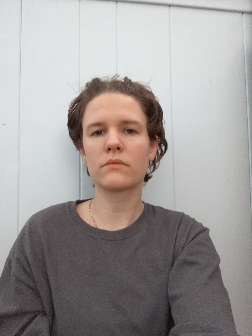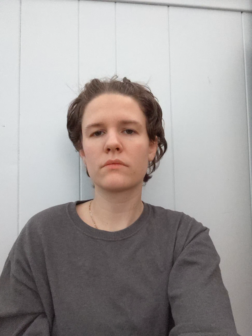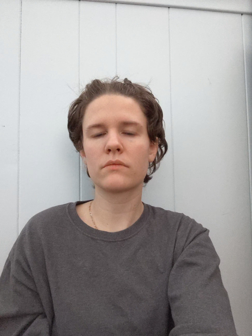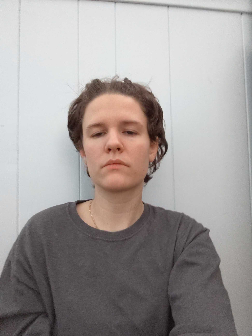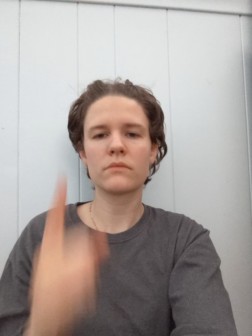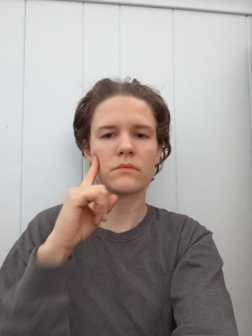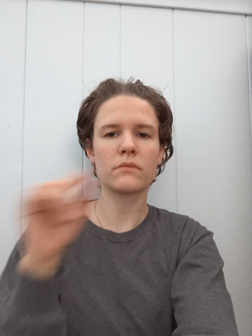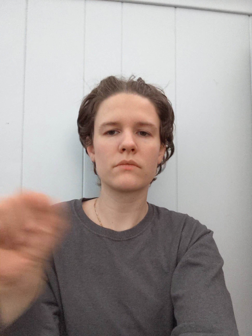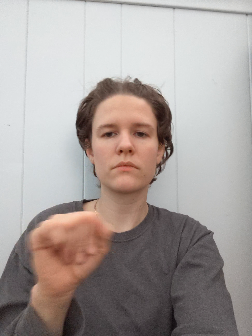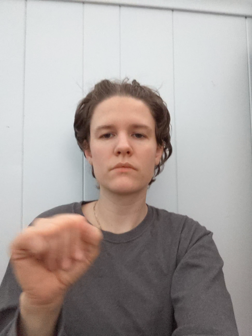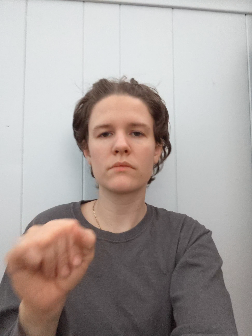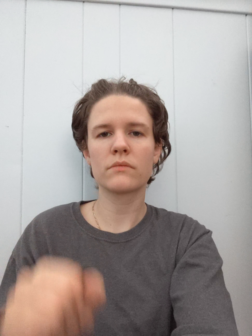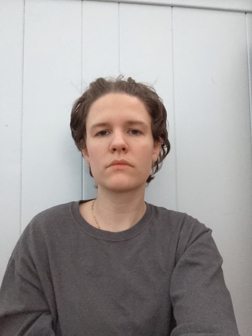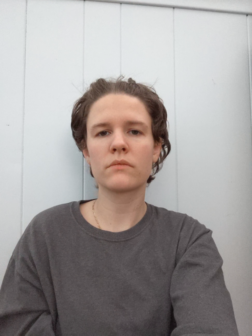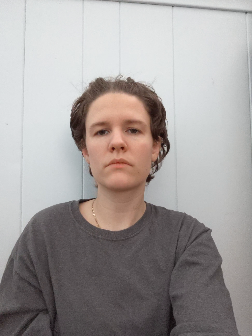loud